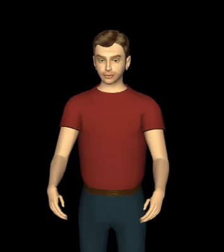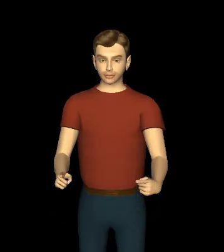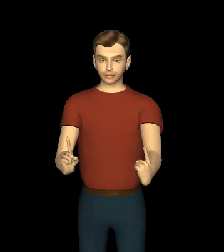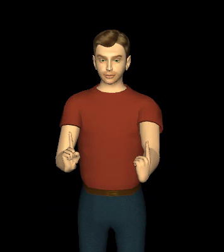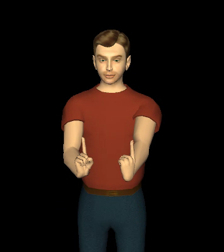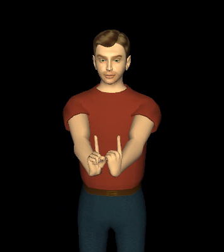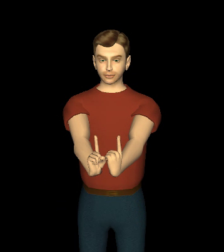يقابل